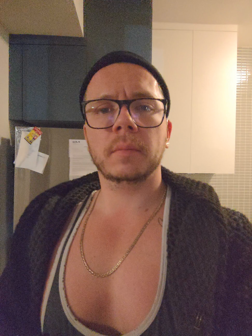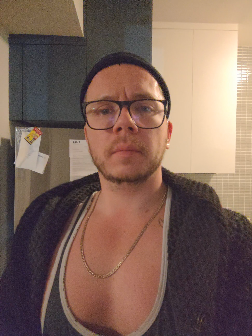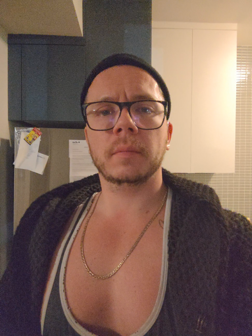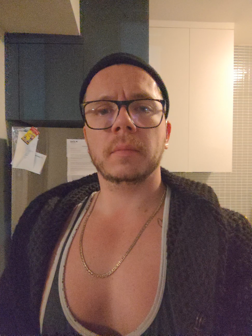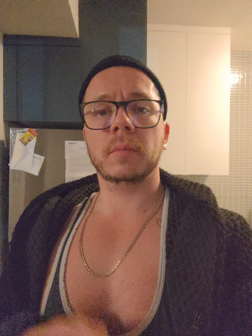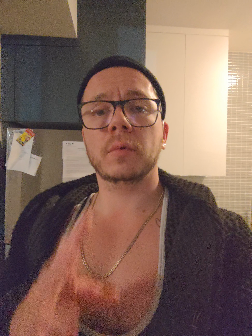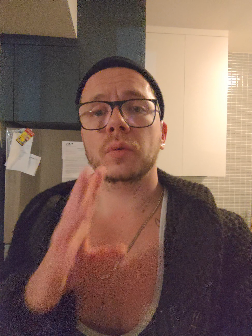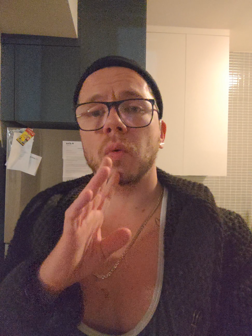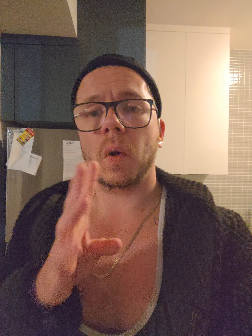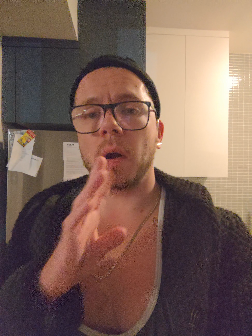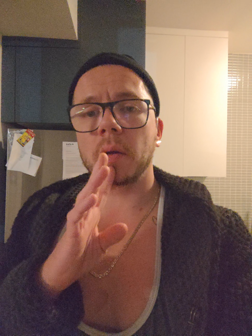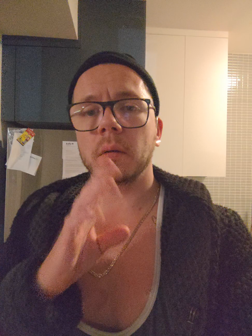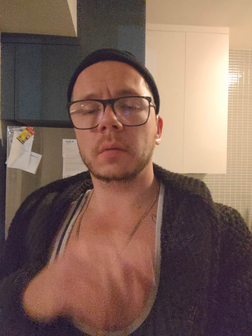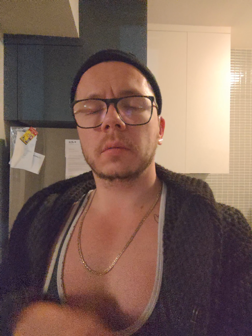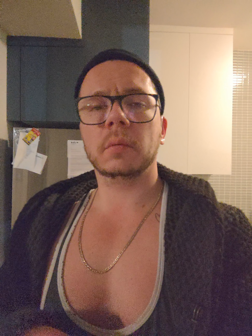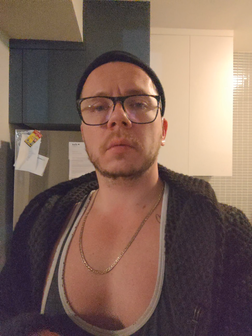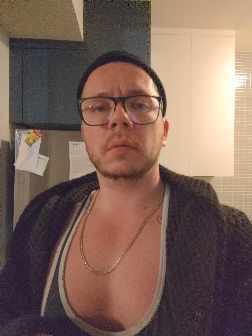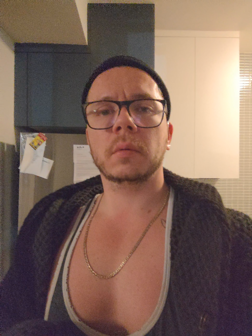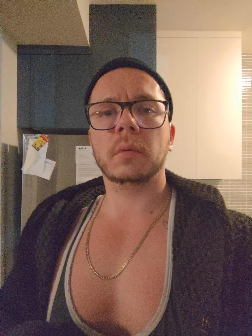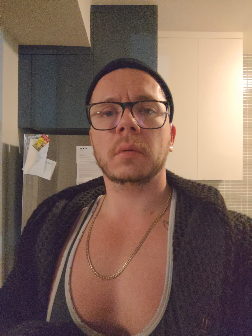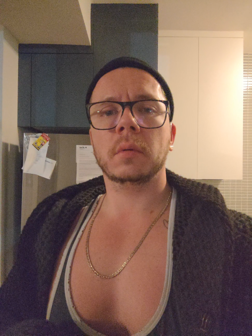talk